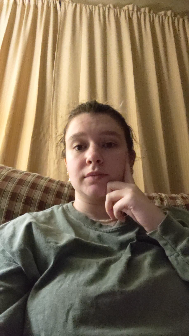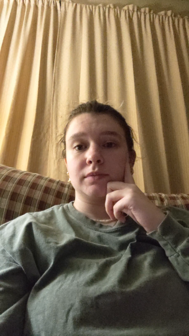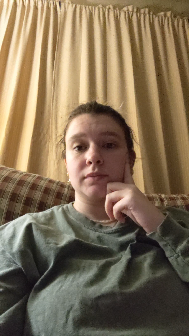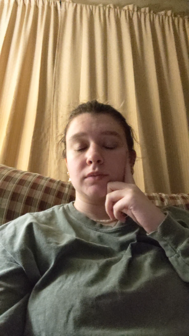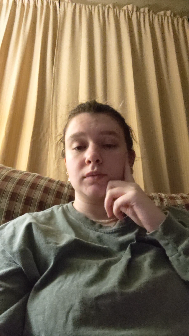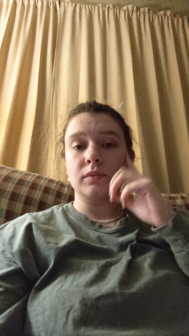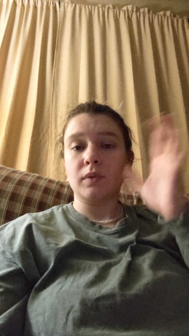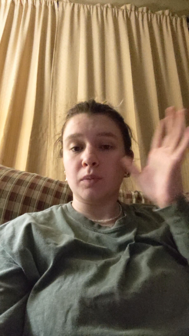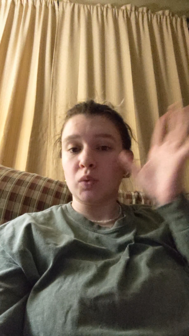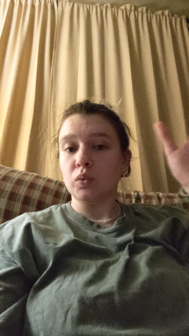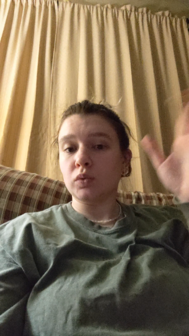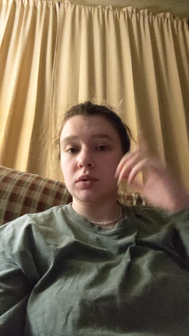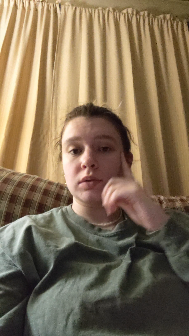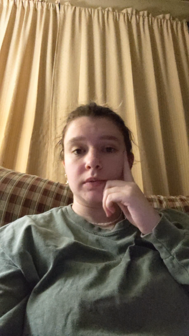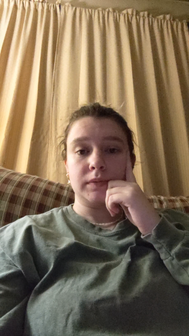moose